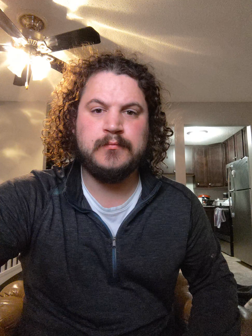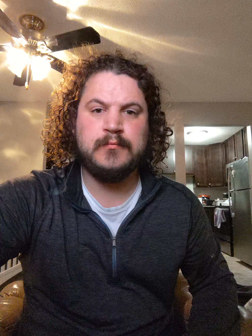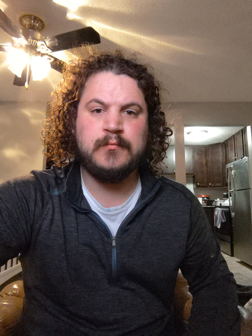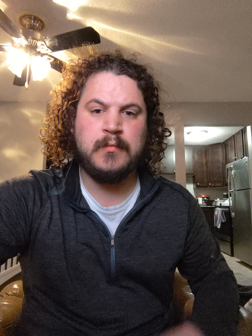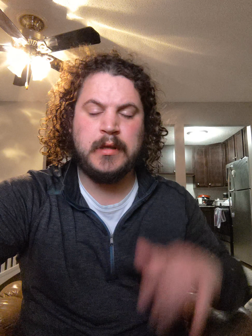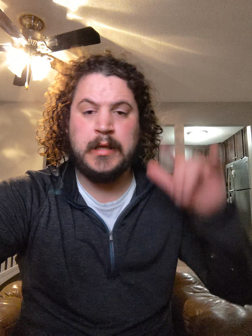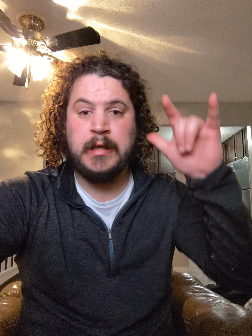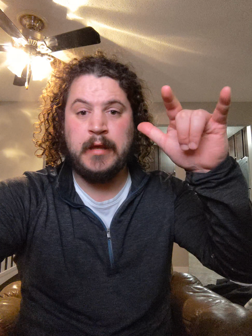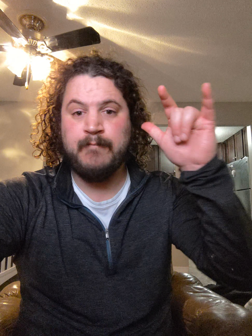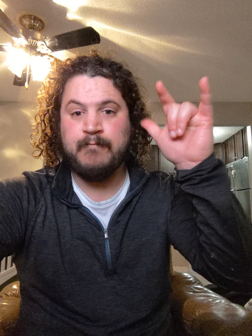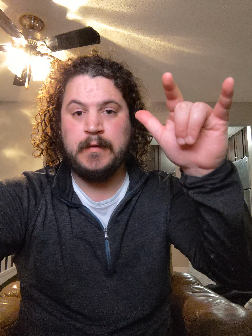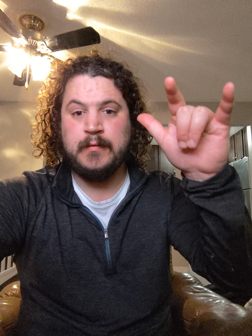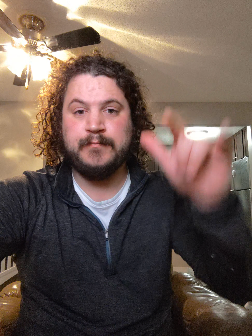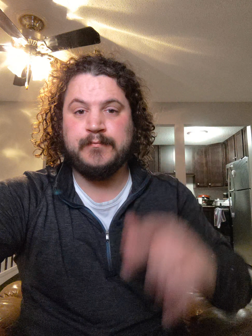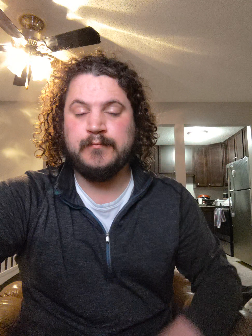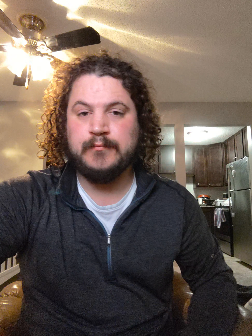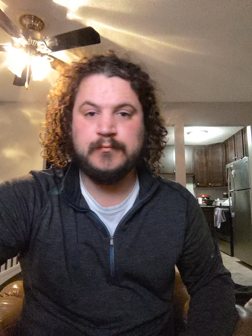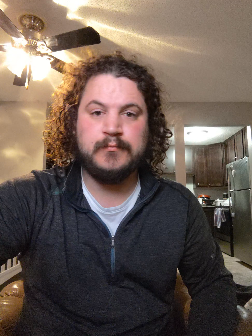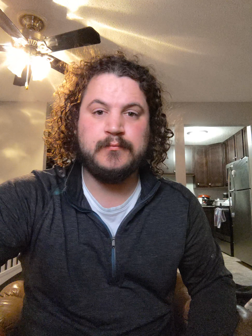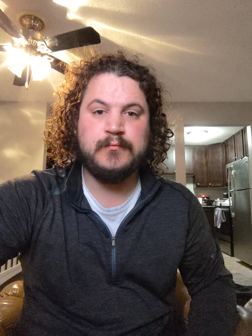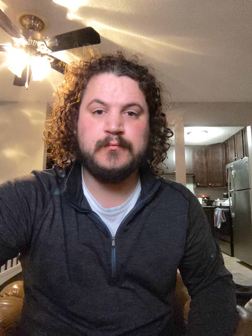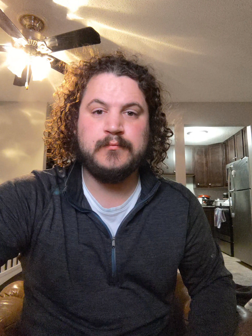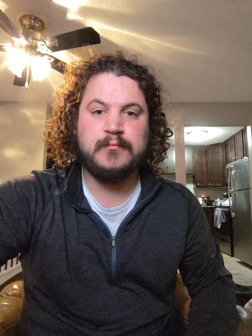airplane